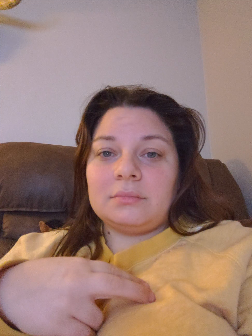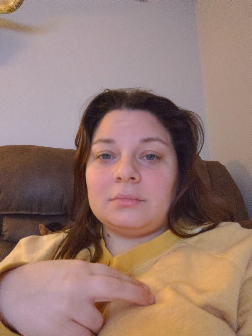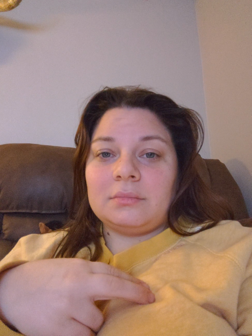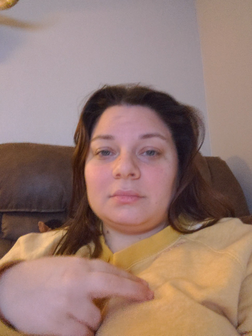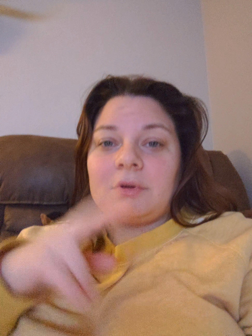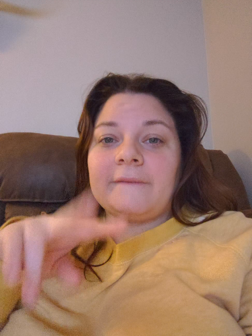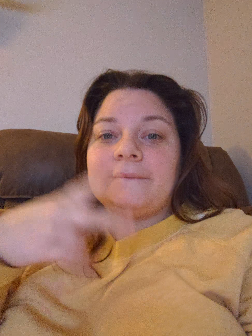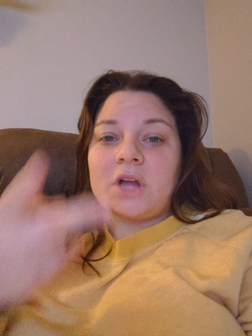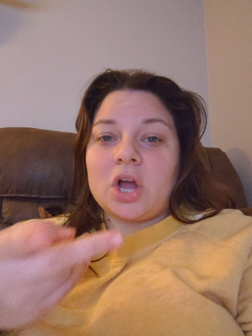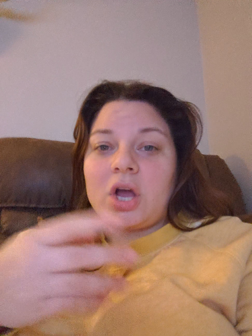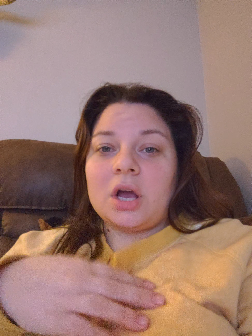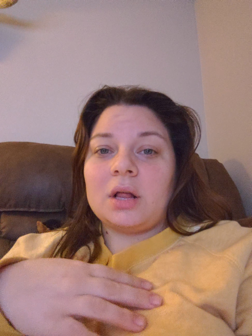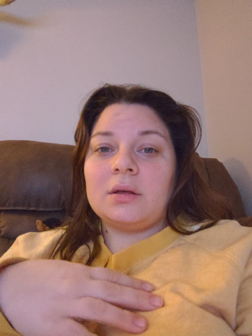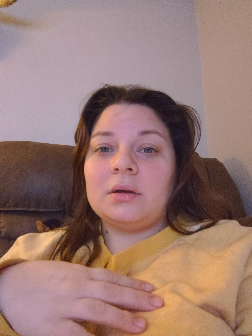fall